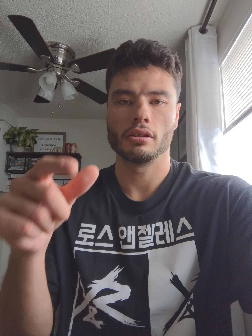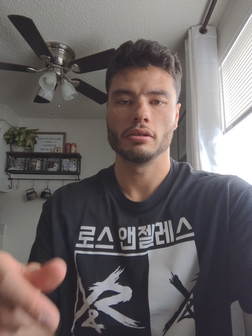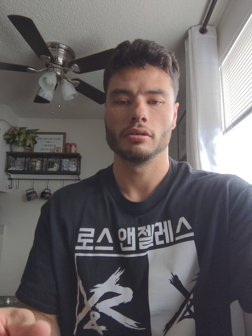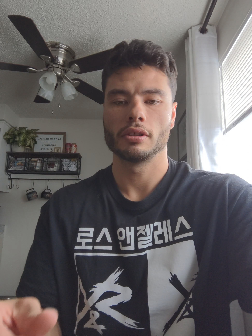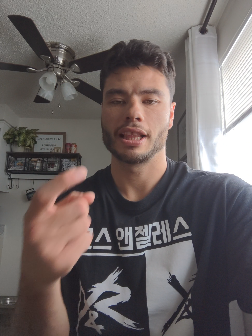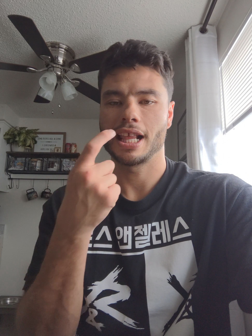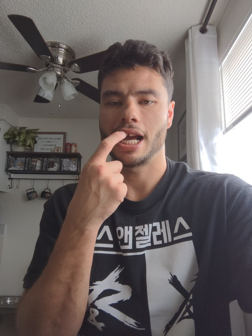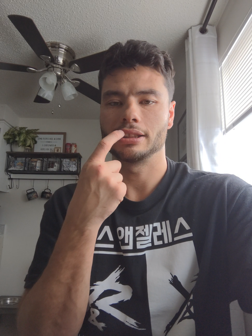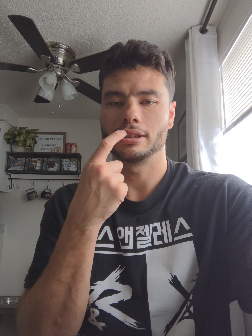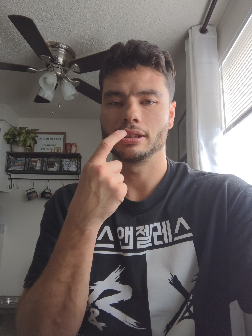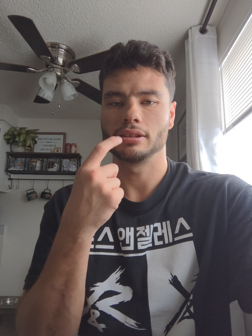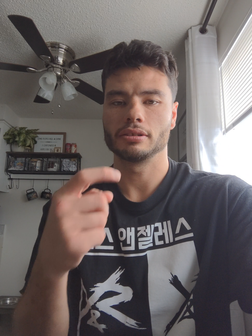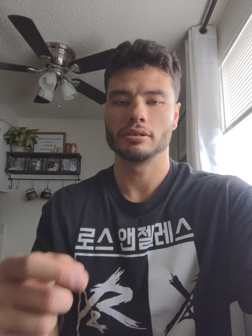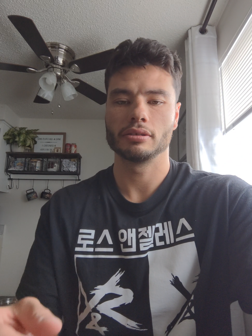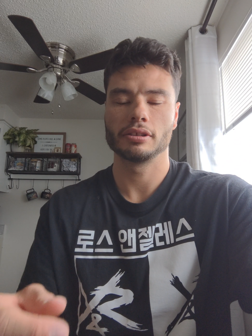window